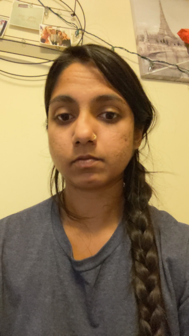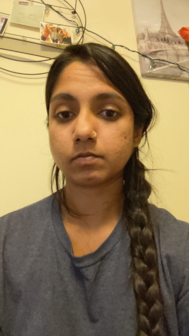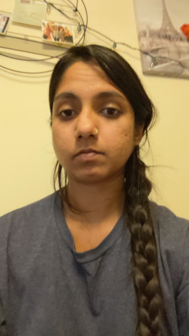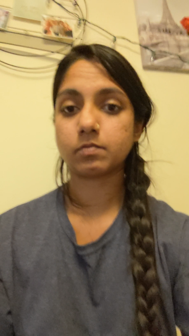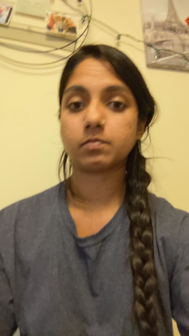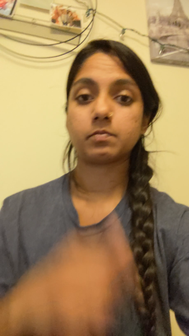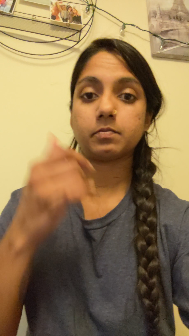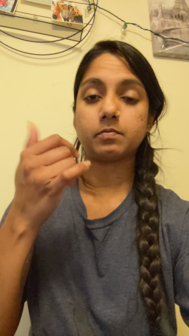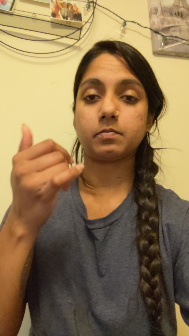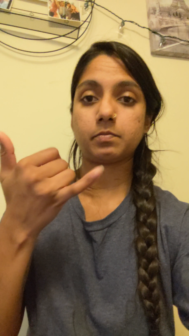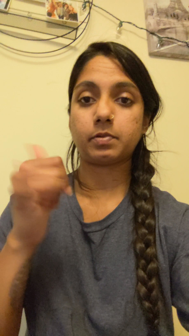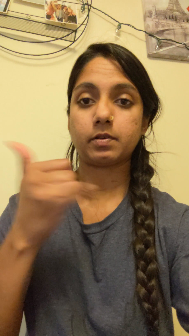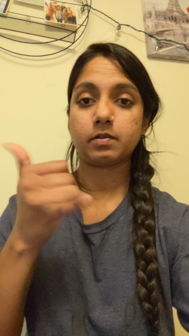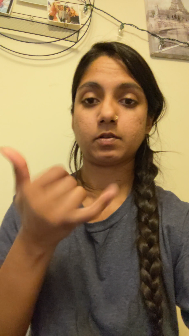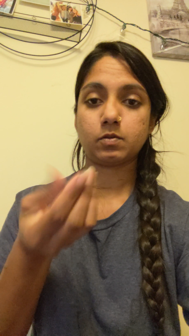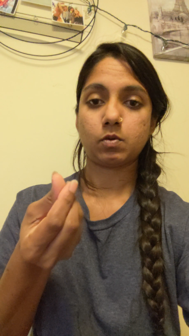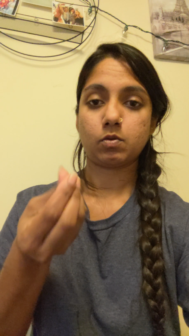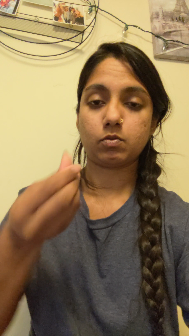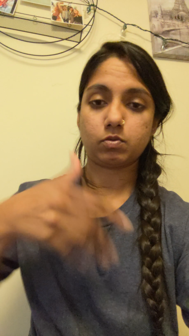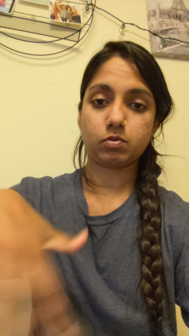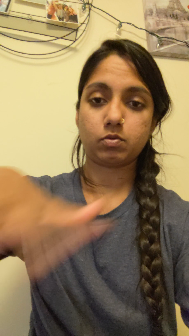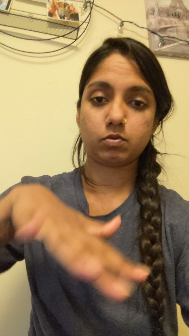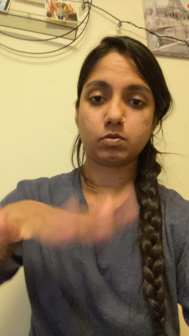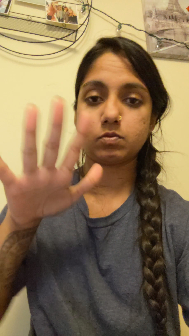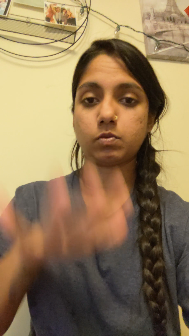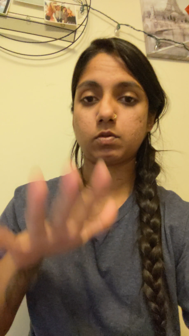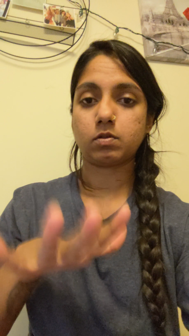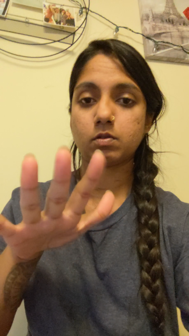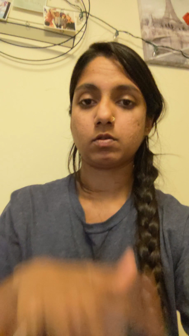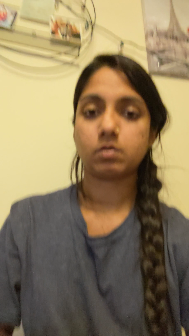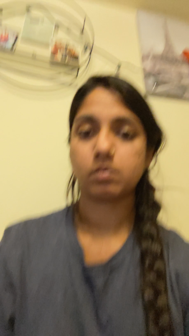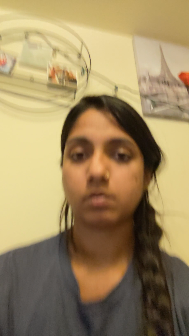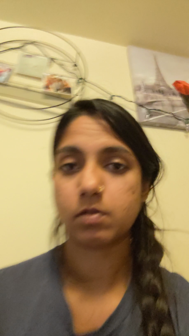playground